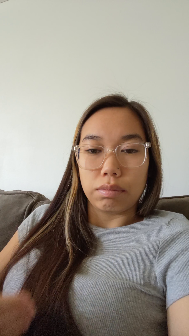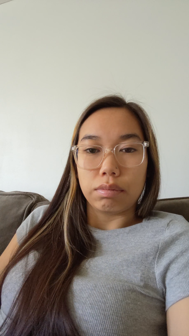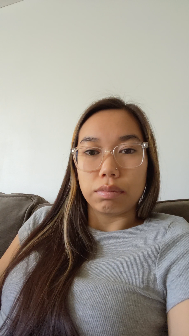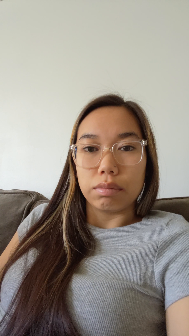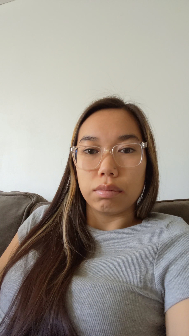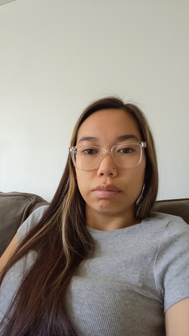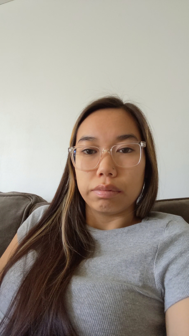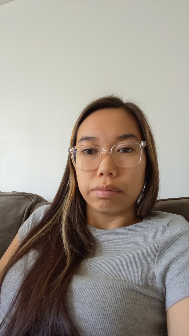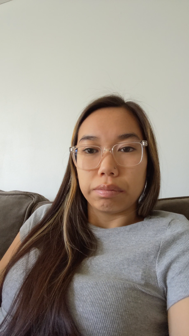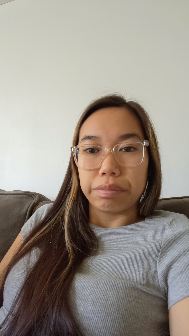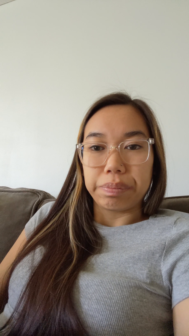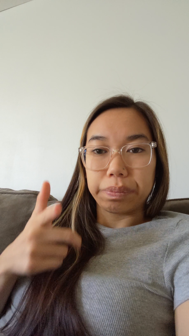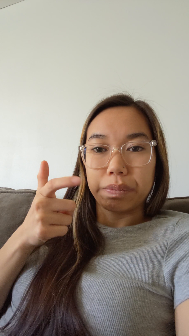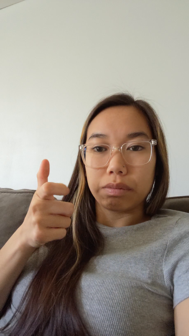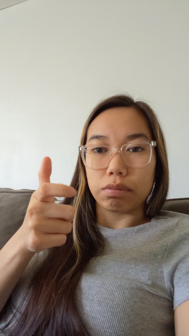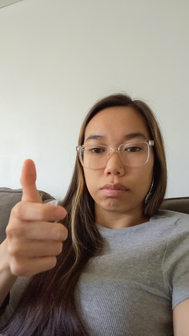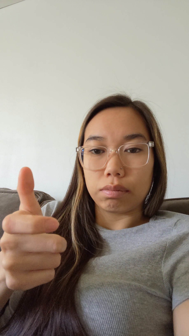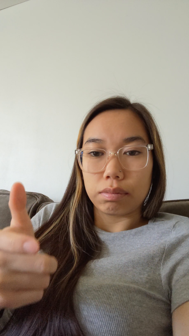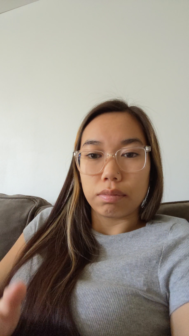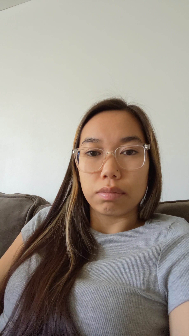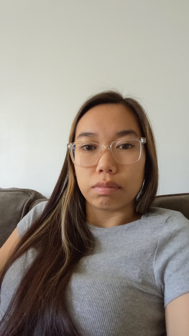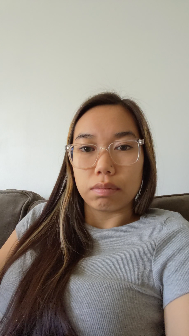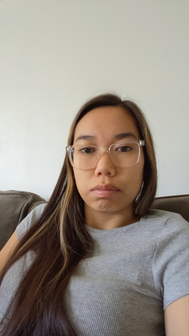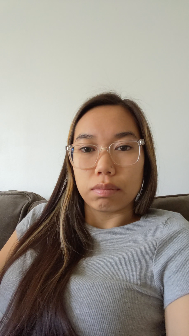run